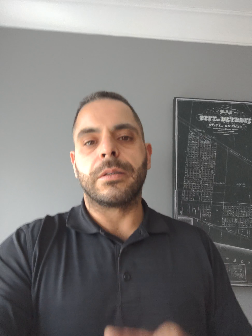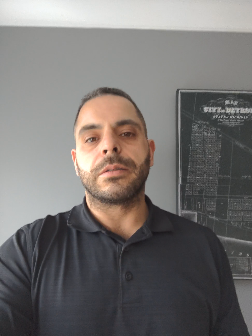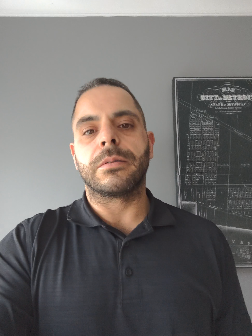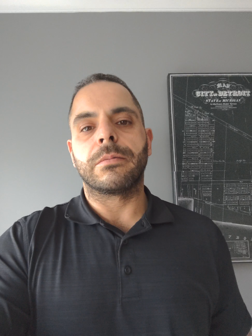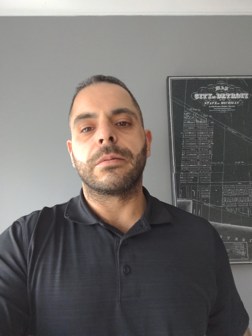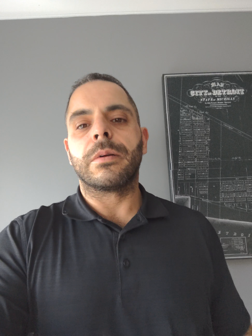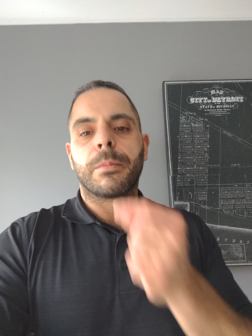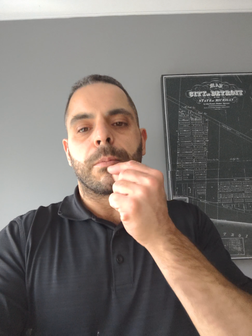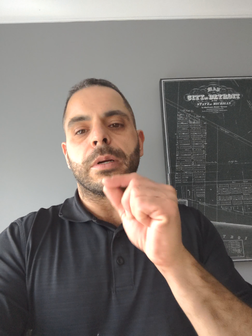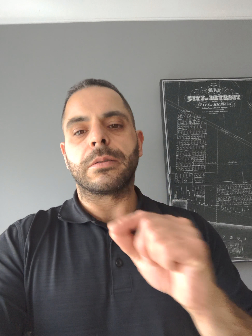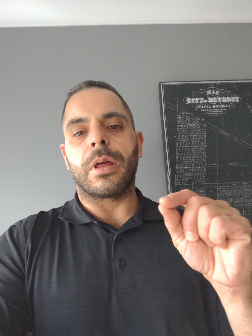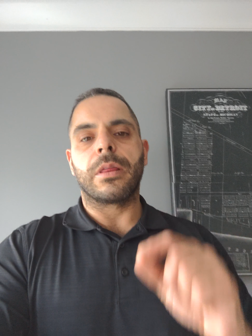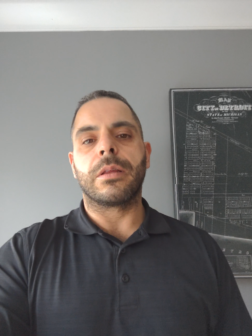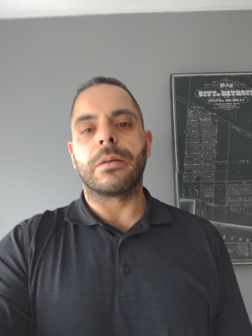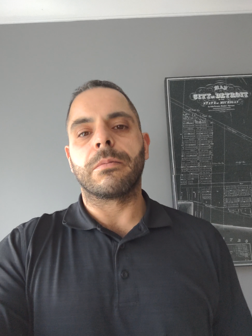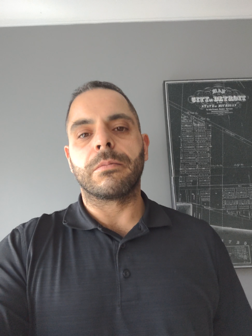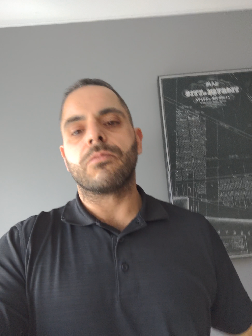pencil